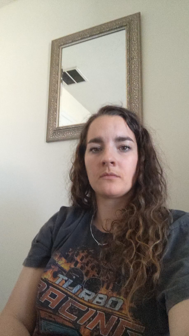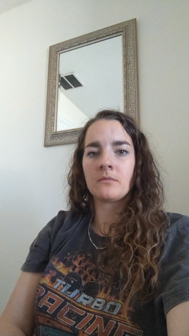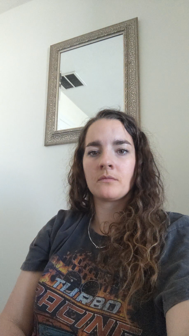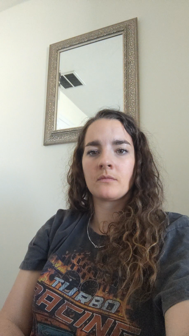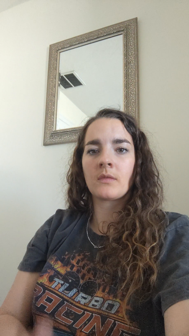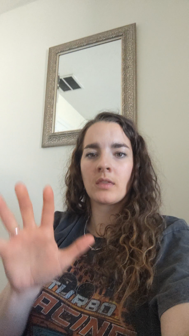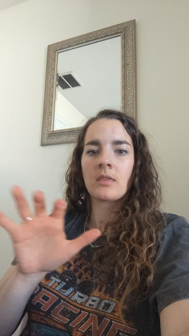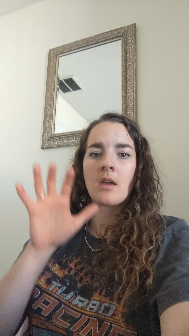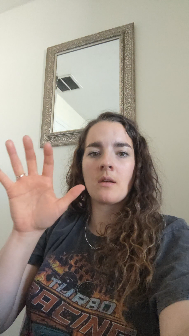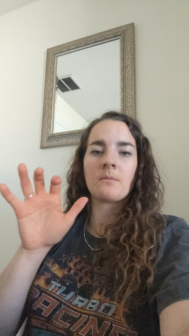climb